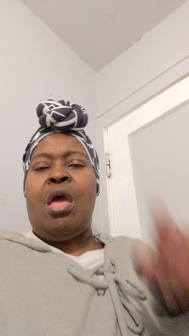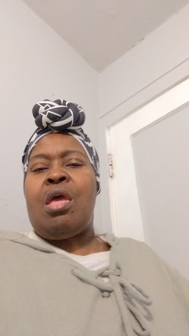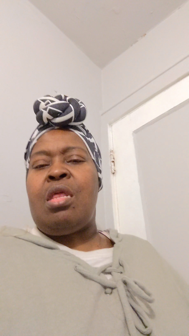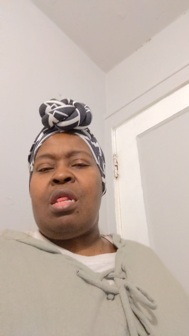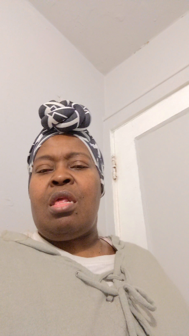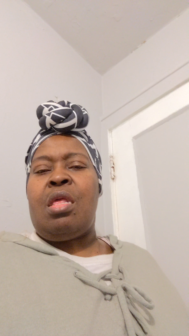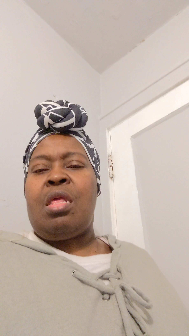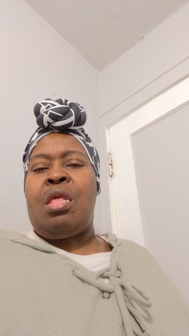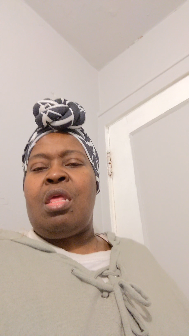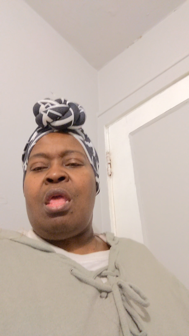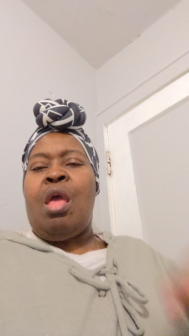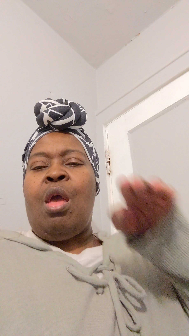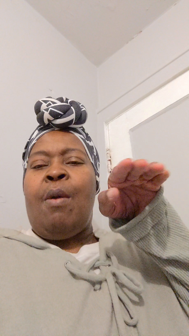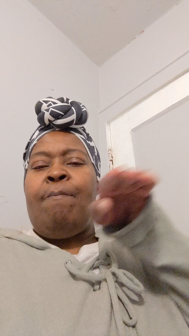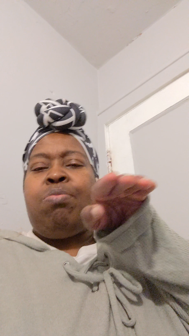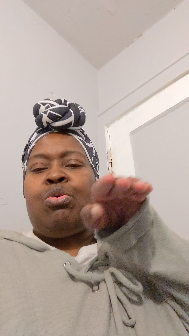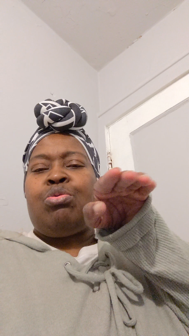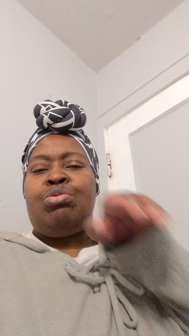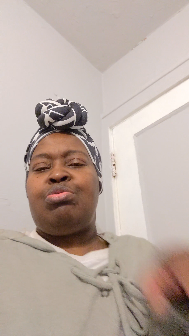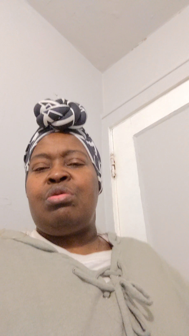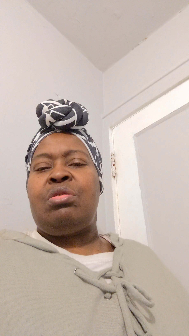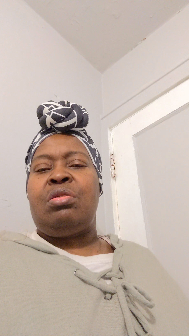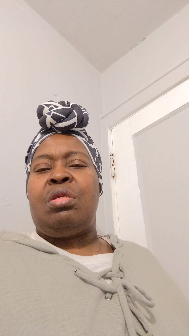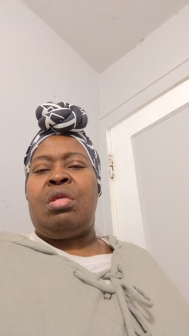boots